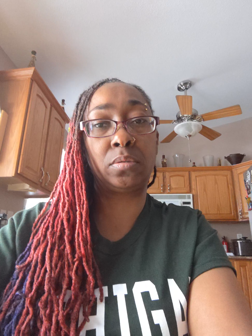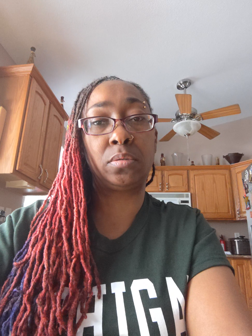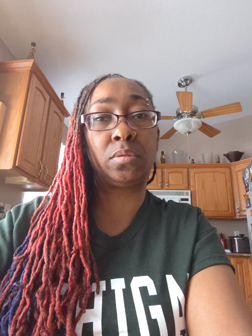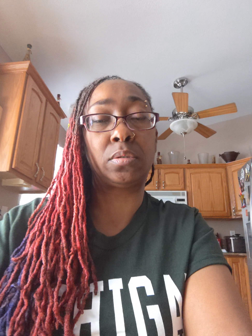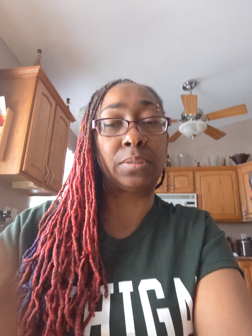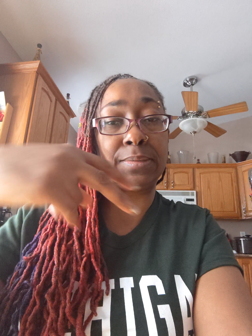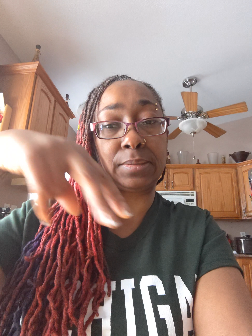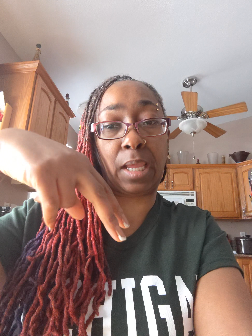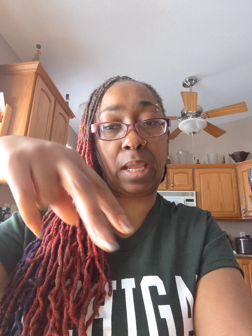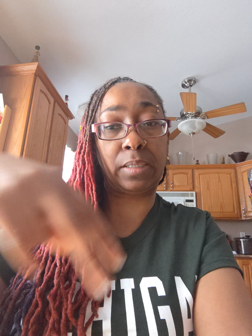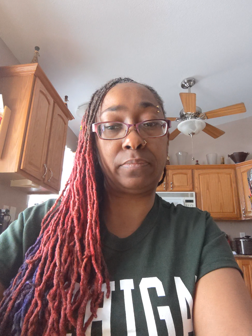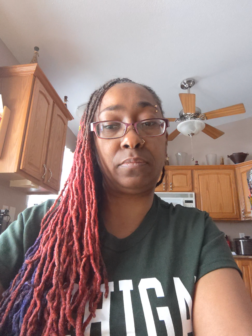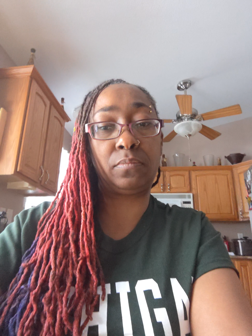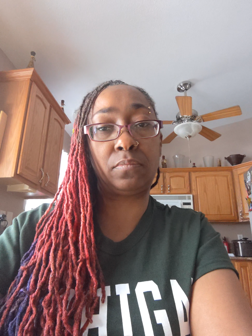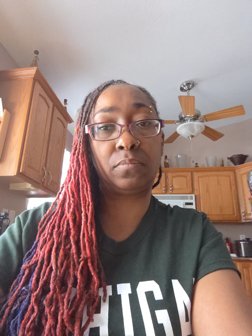dance